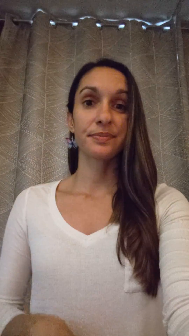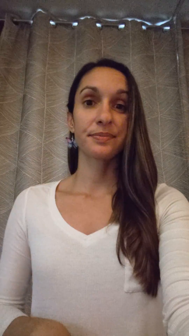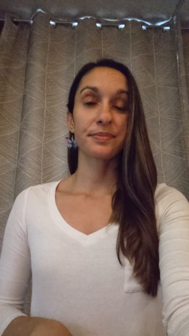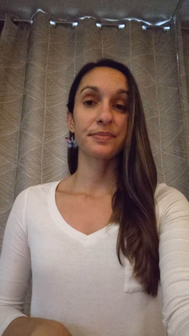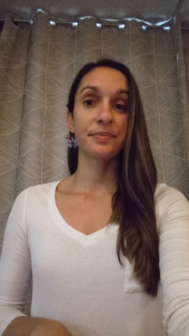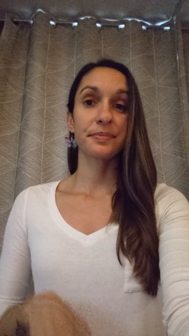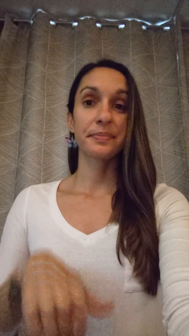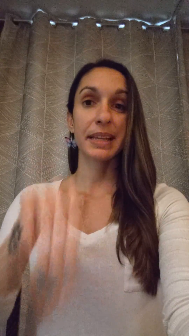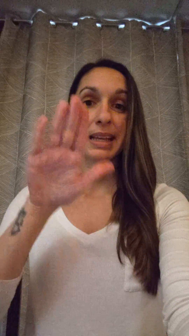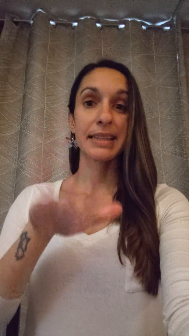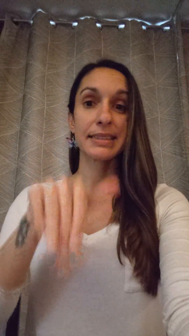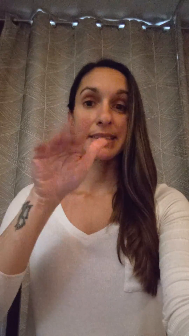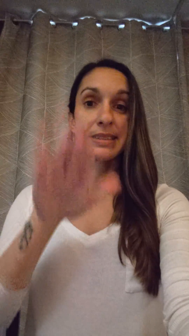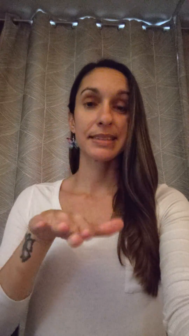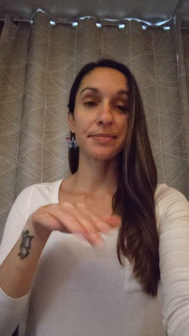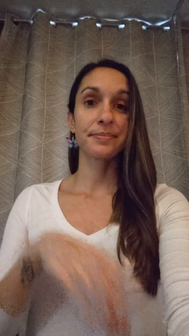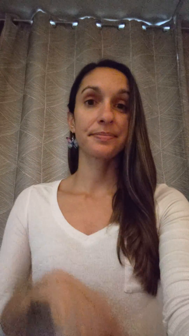paint